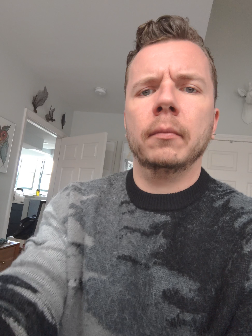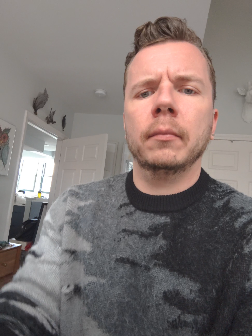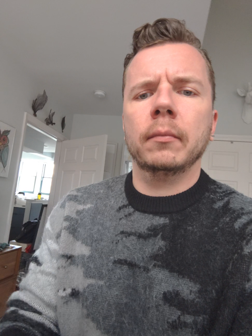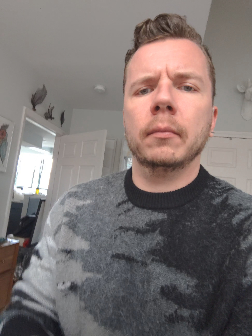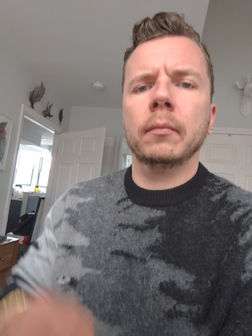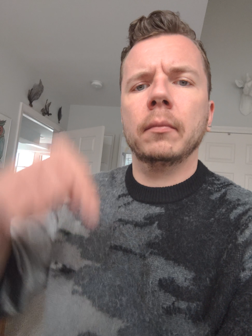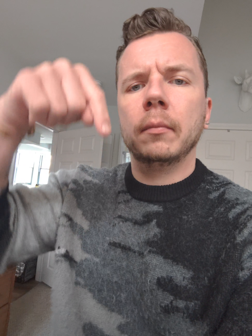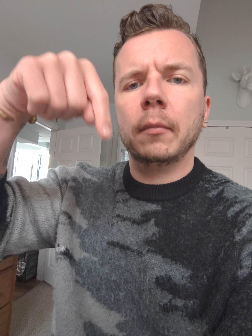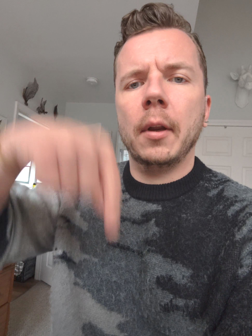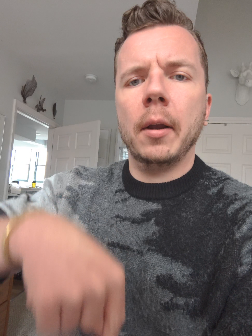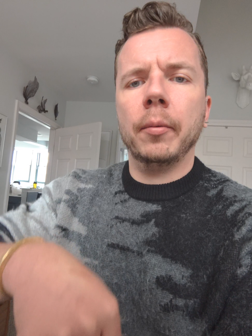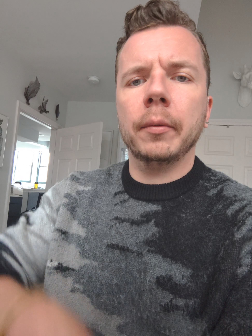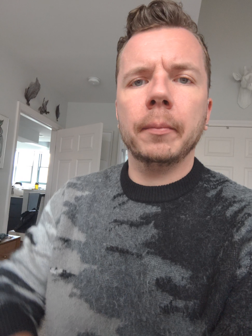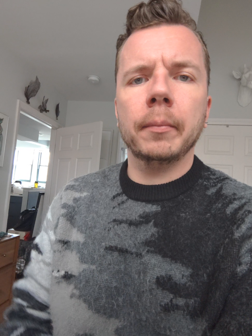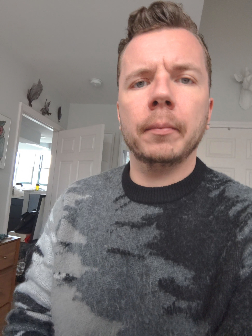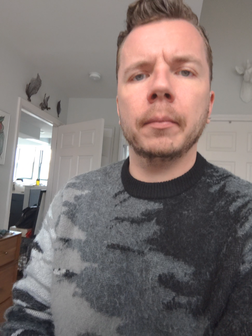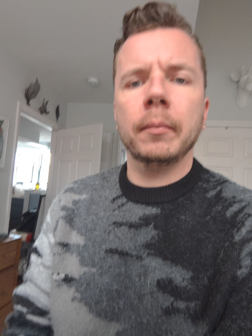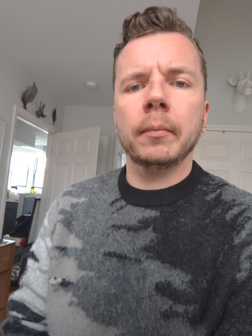down